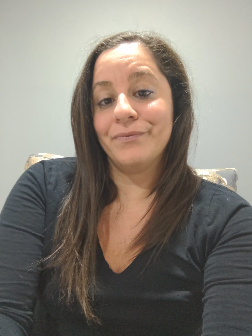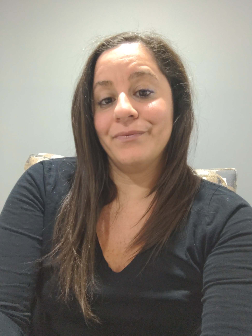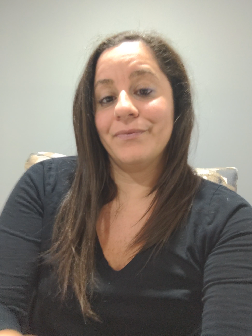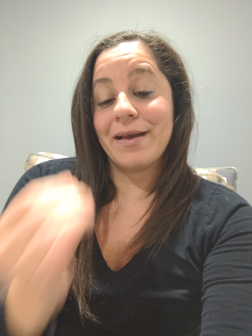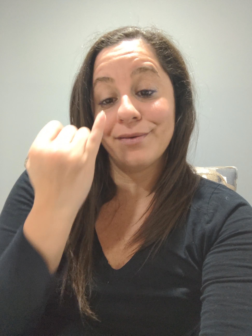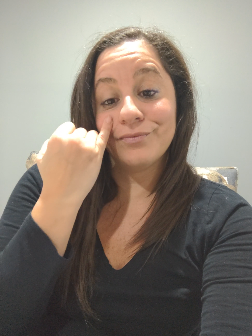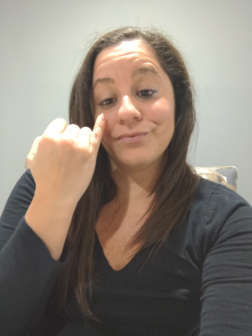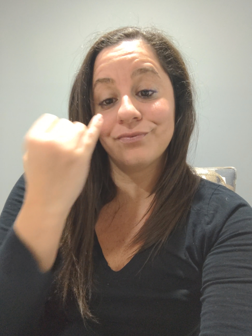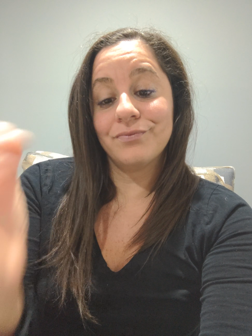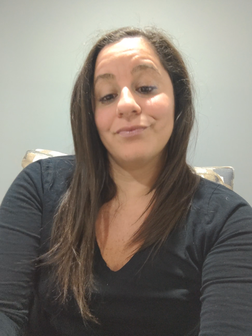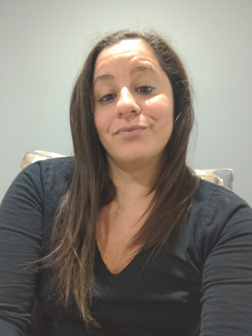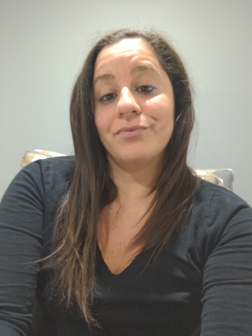if